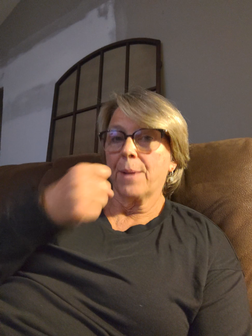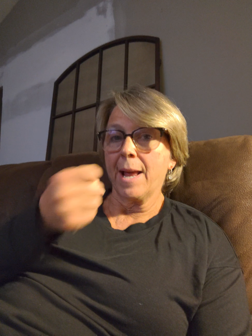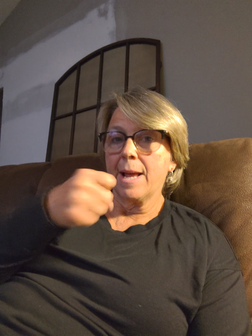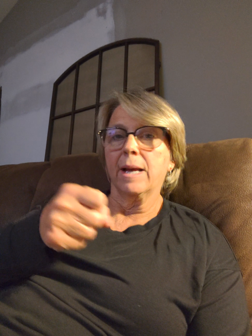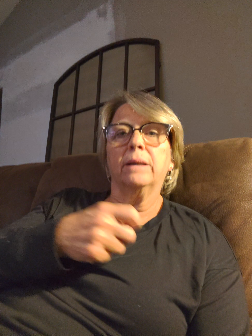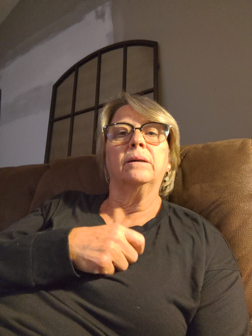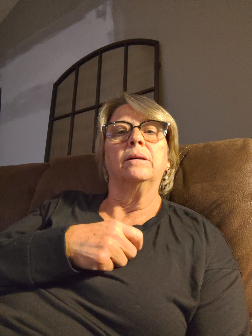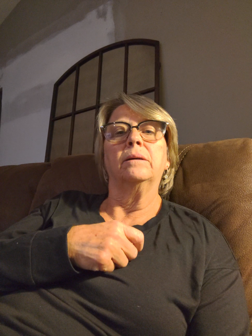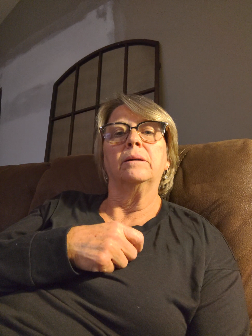make